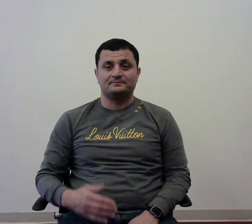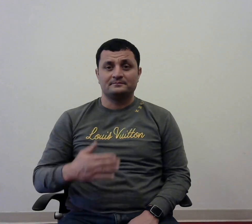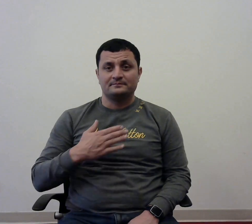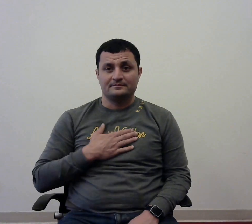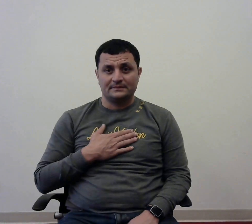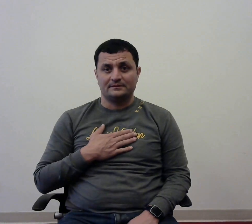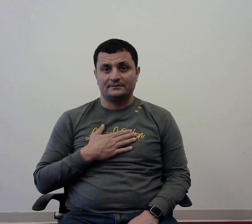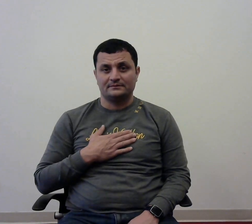mənim